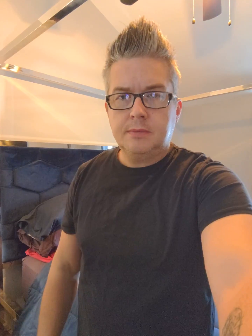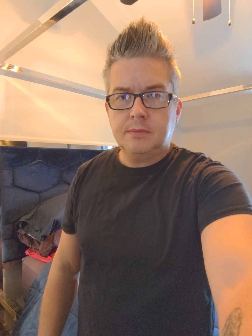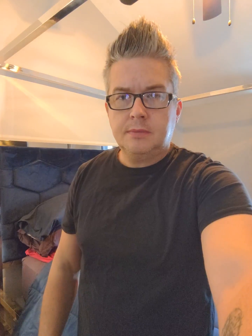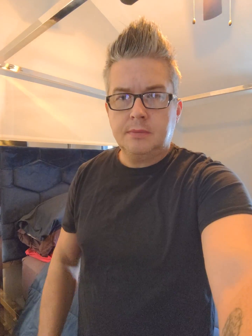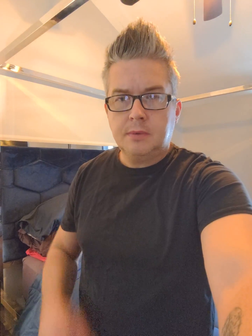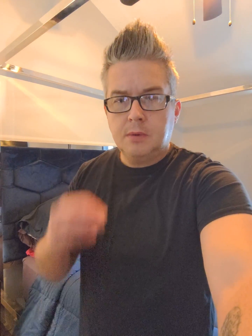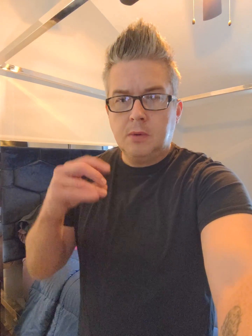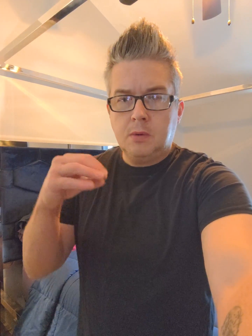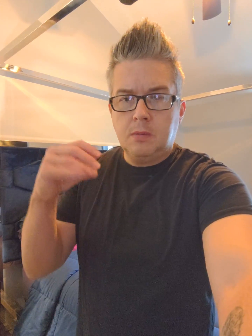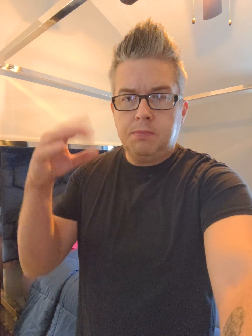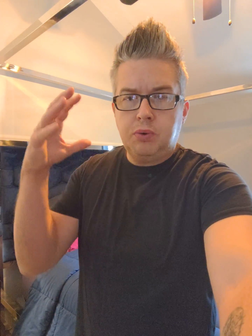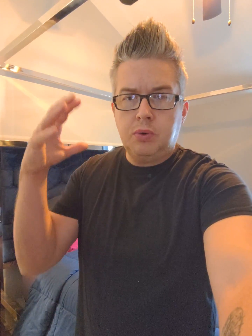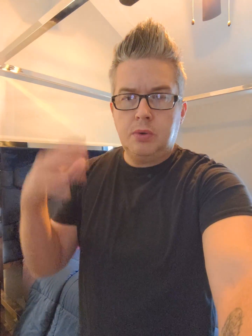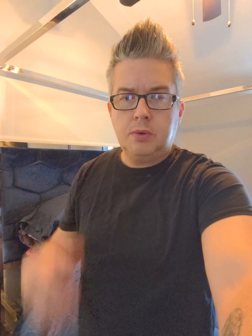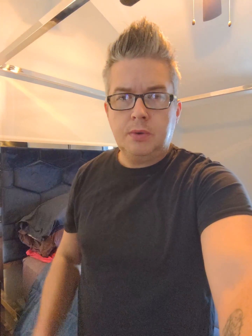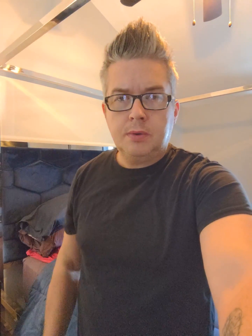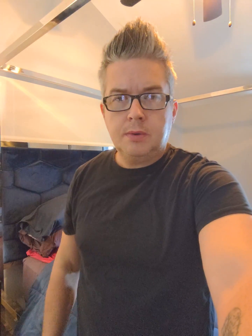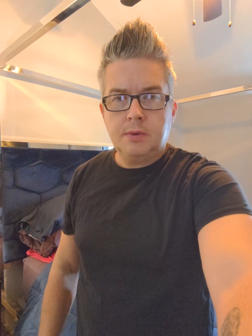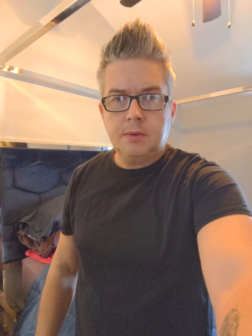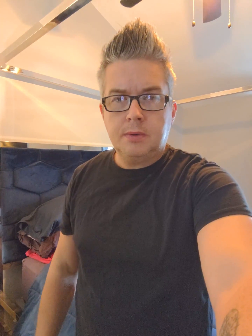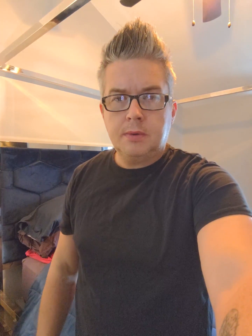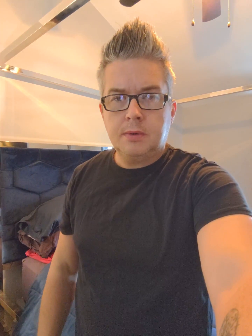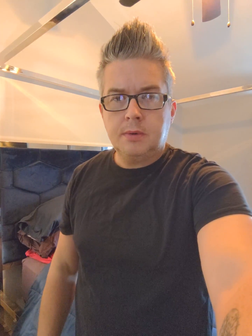bubbles